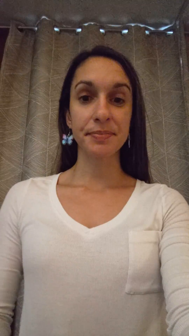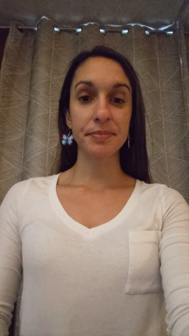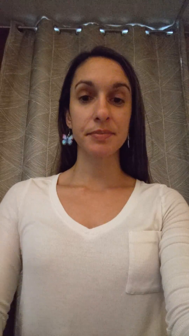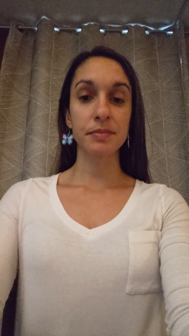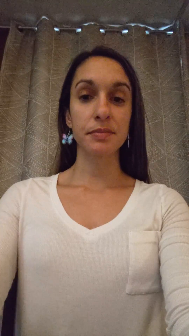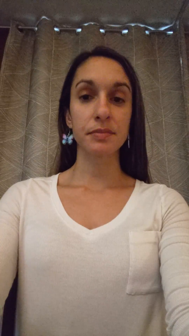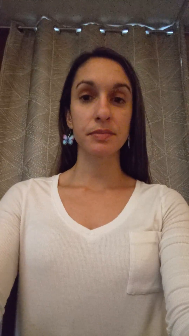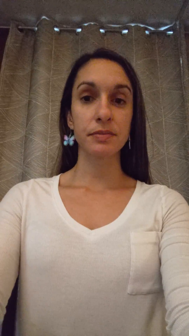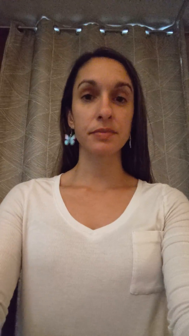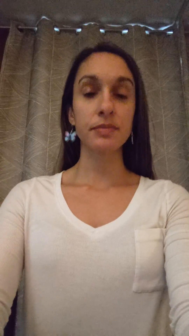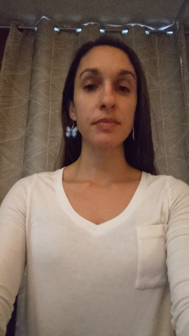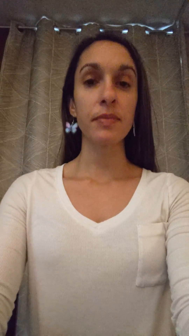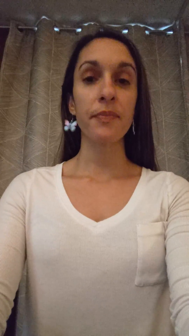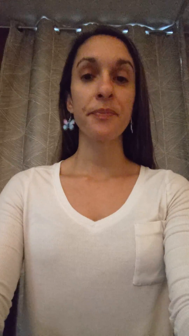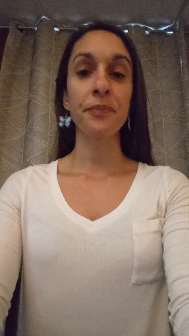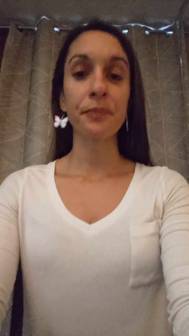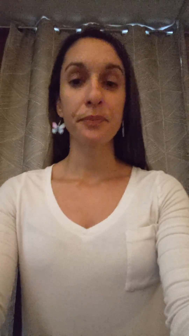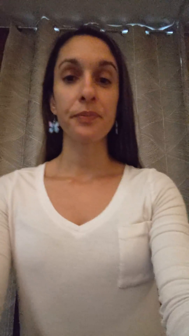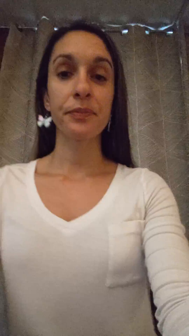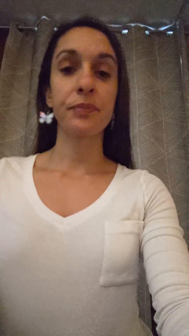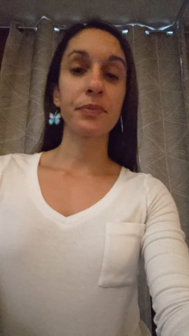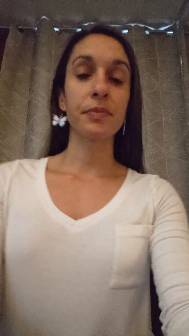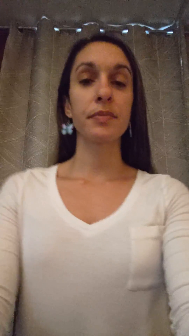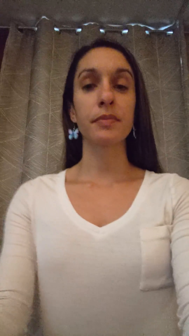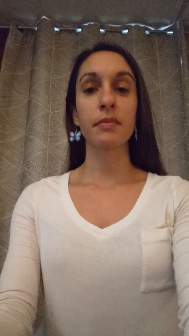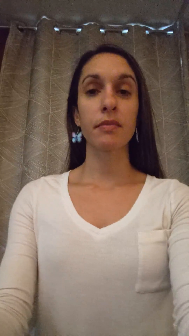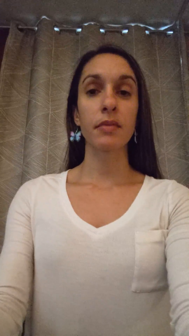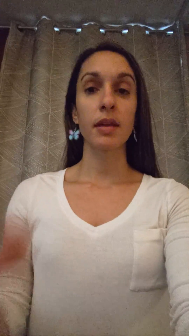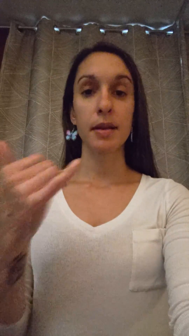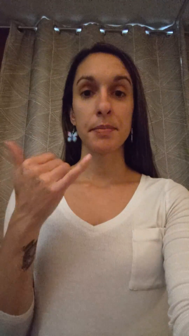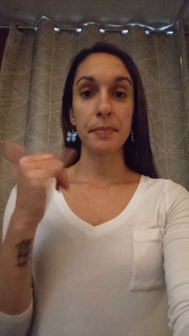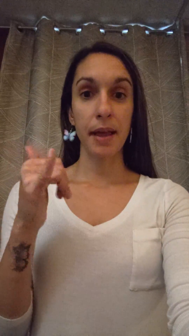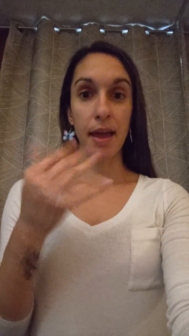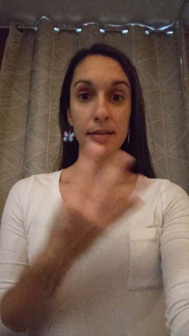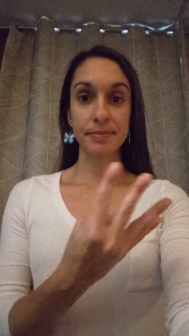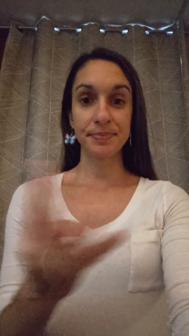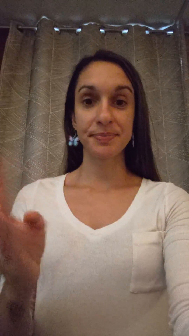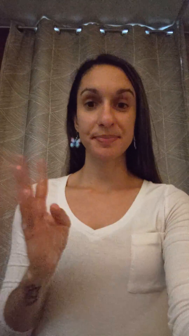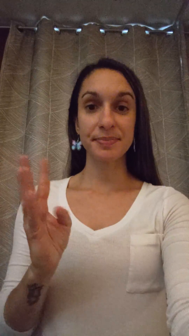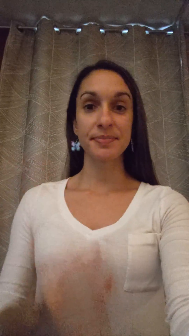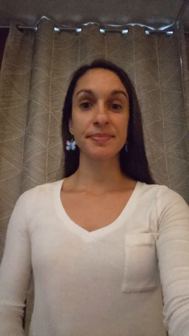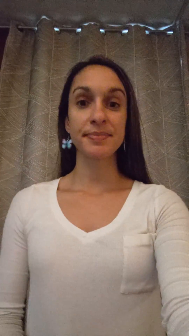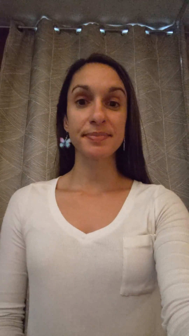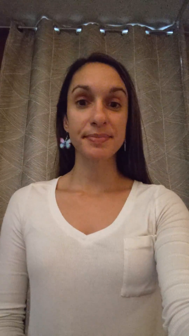playpen